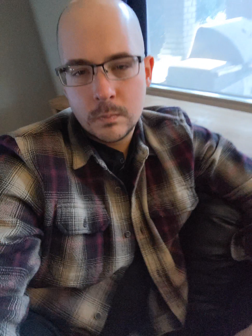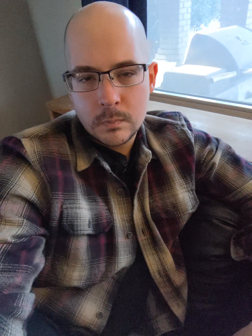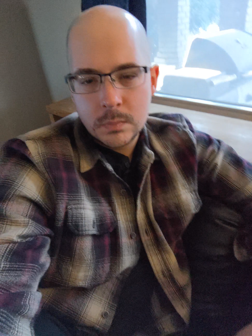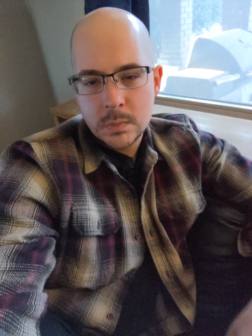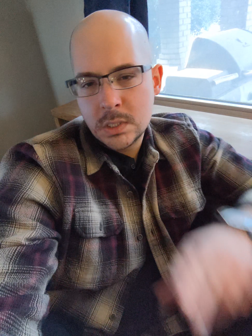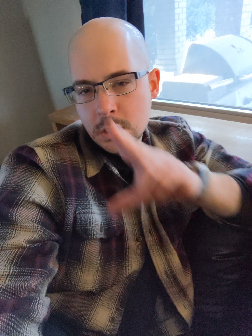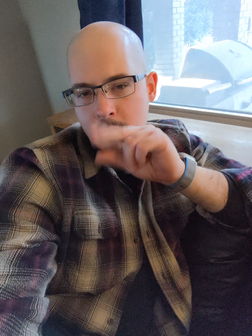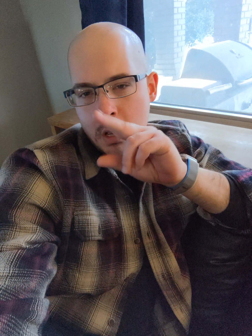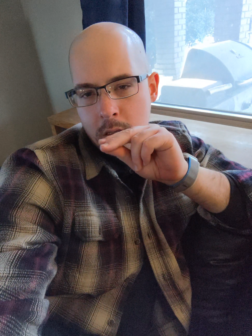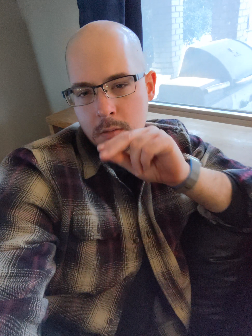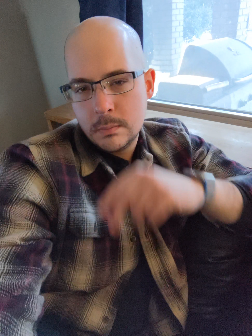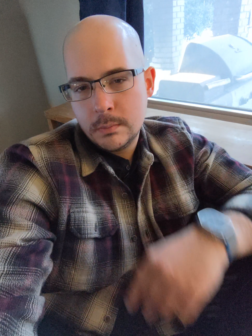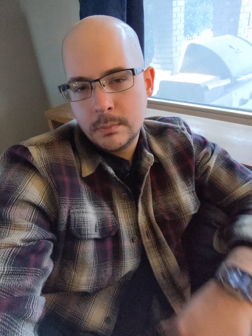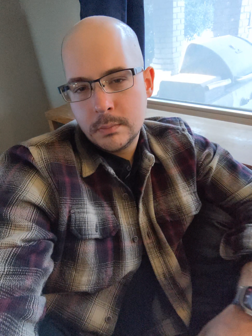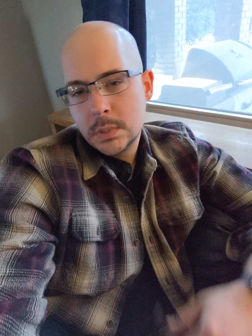duck